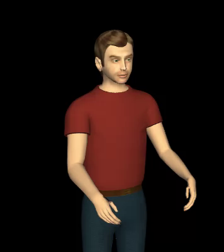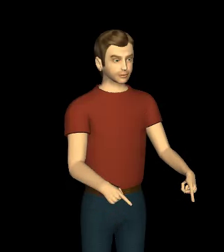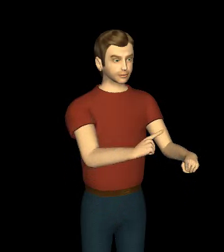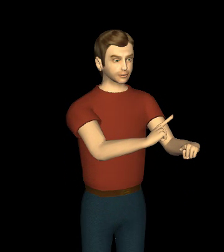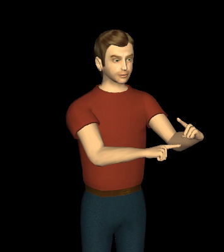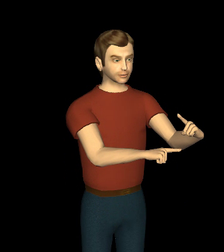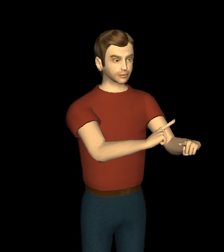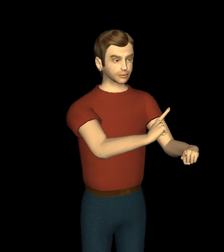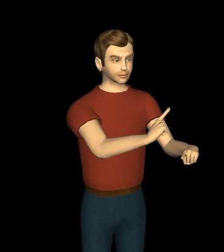هدايا